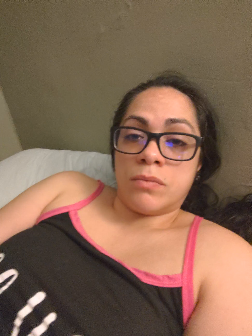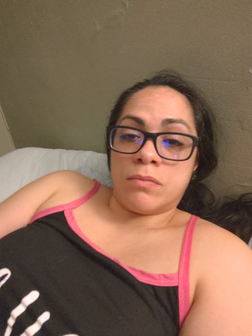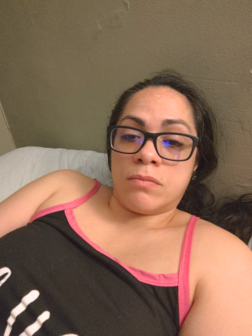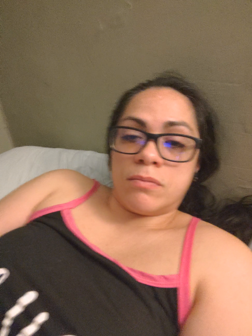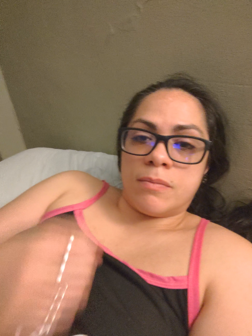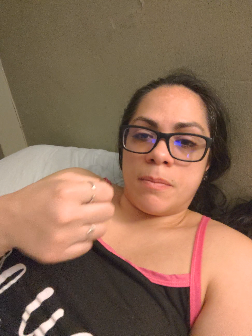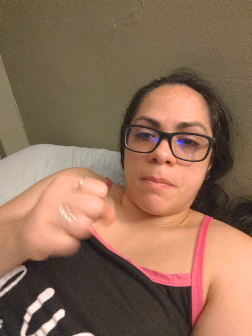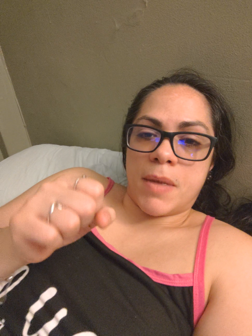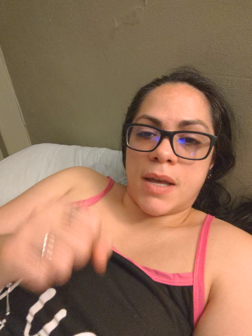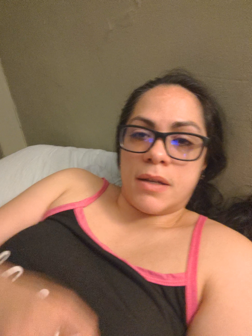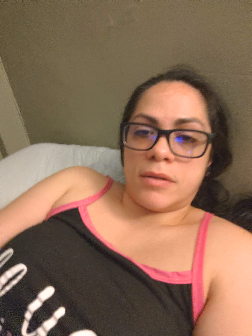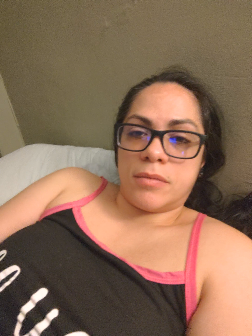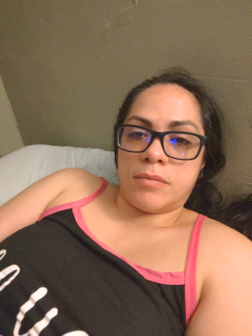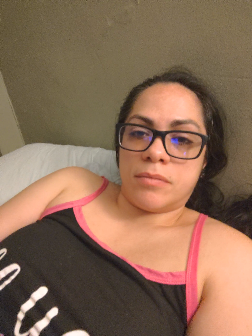make